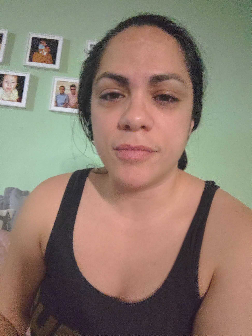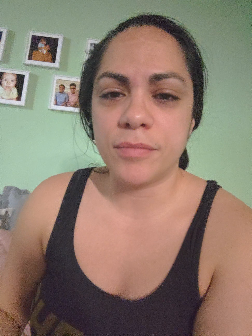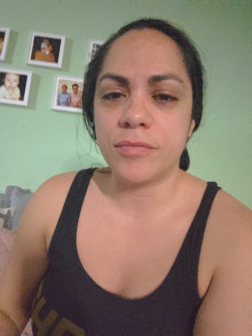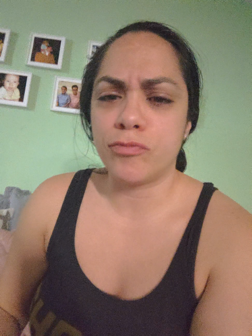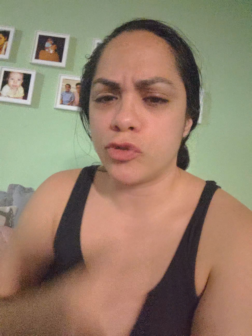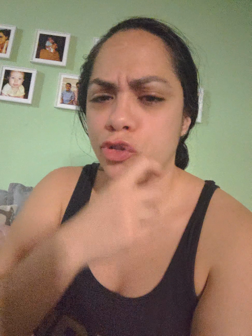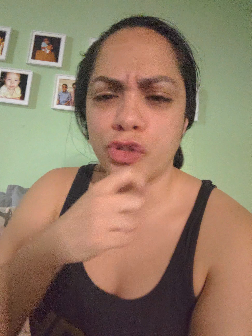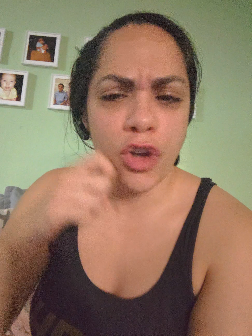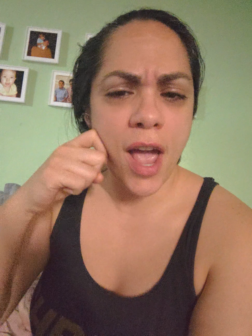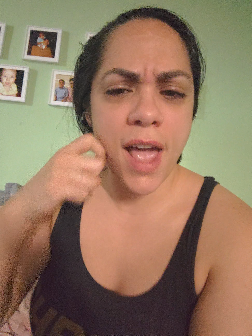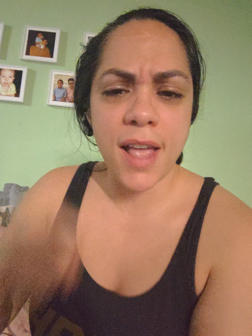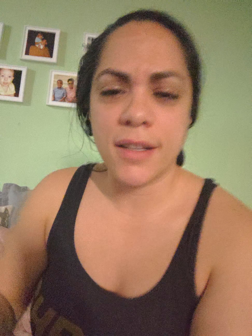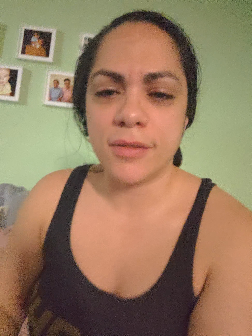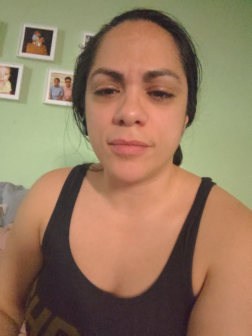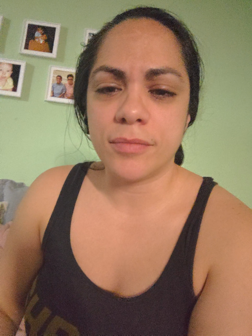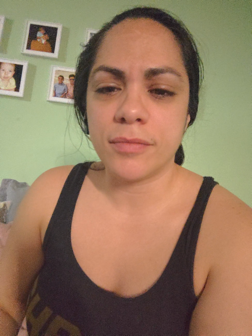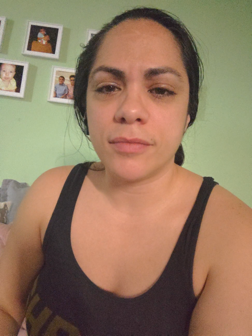dry